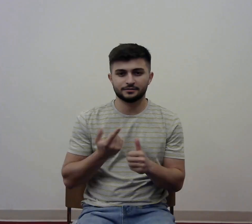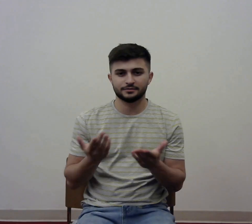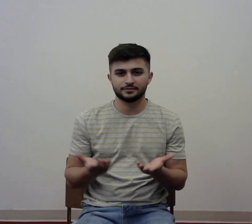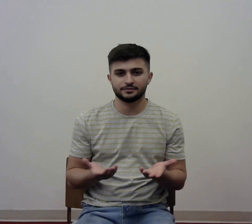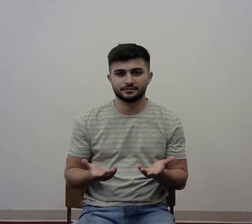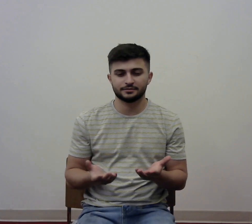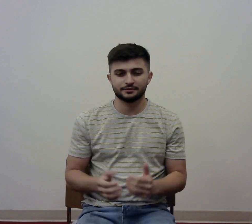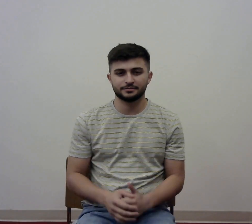nədir